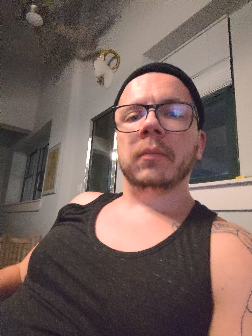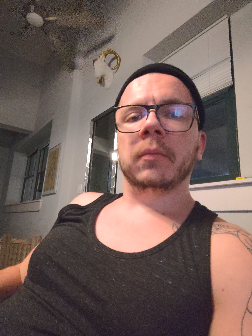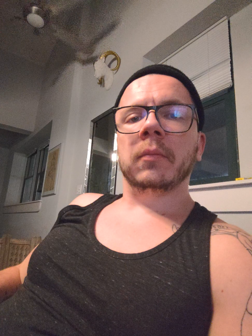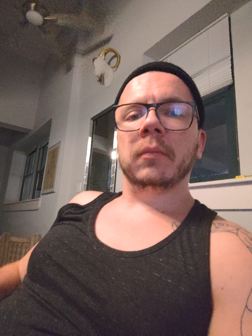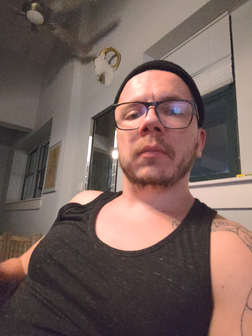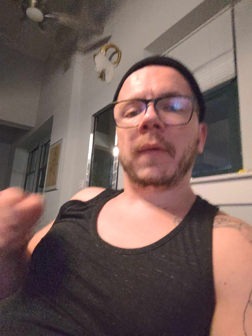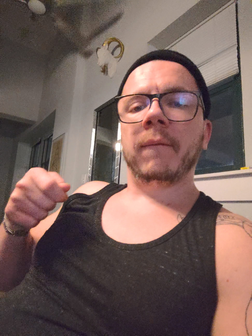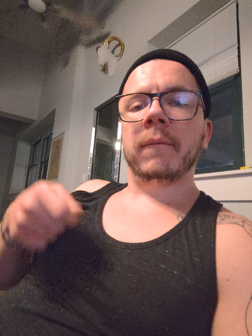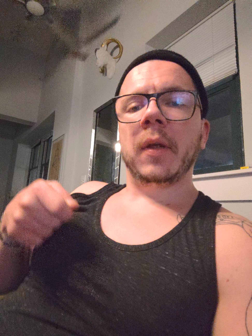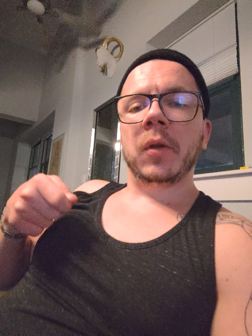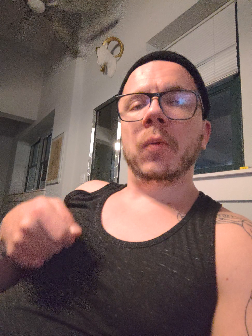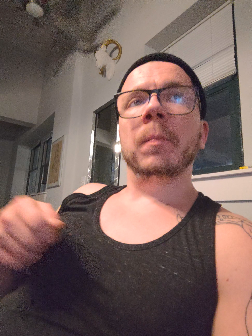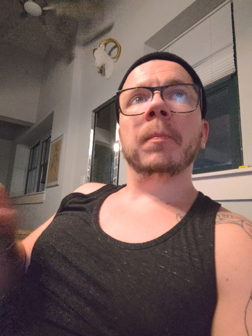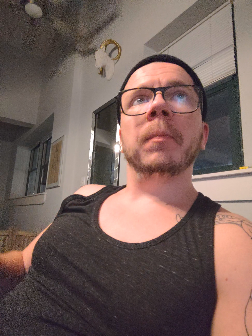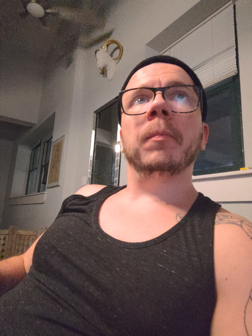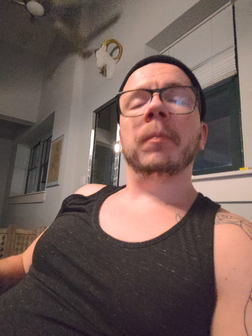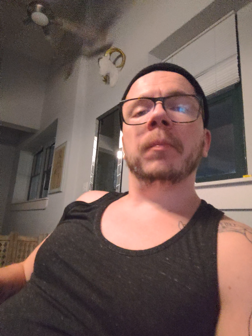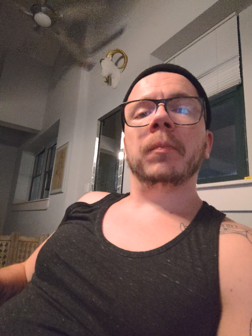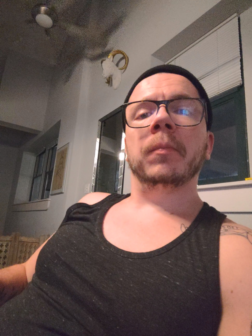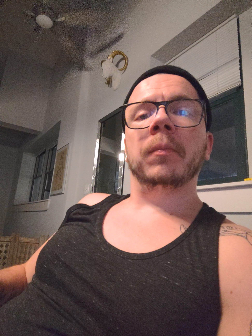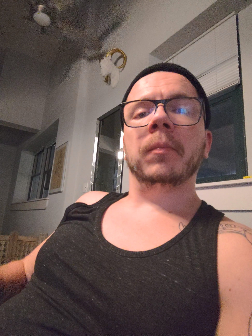vacuum